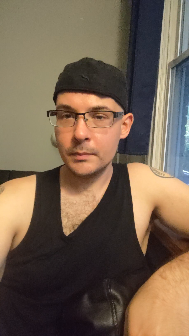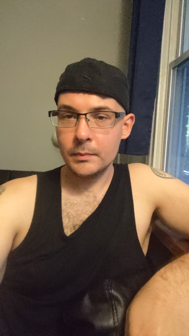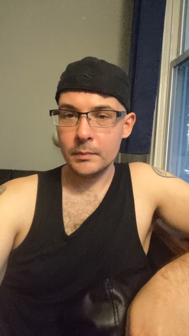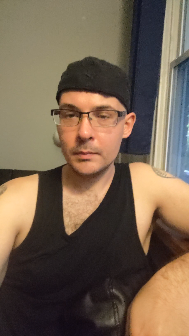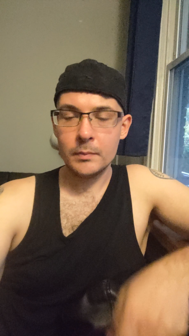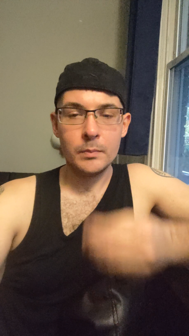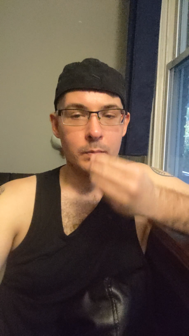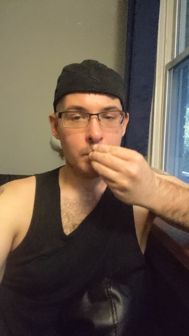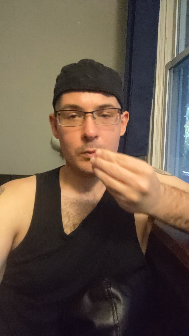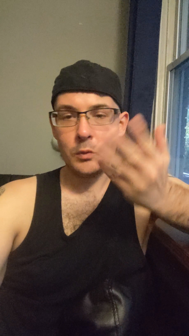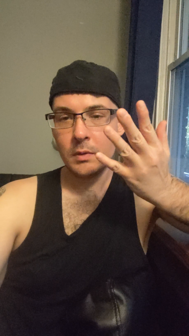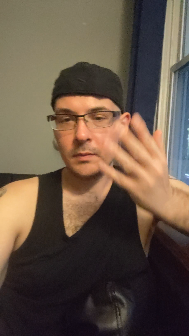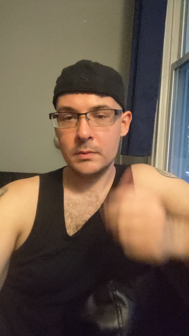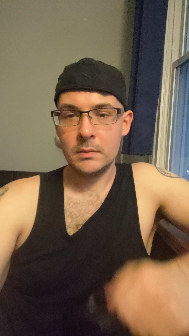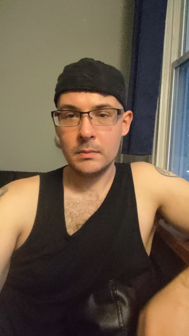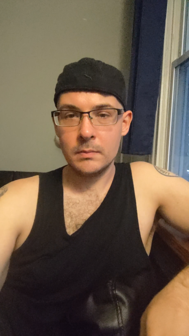breakfast